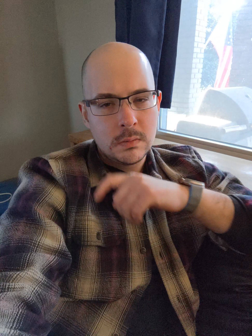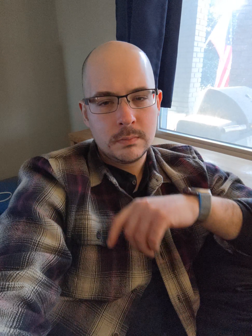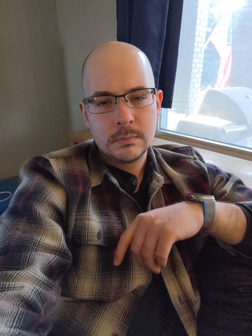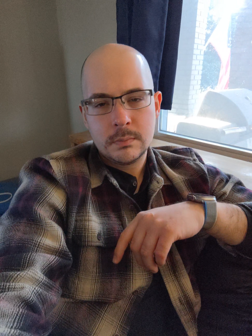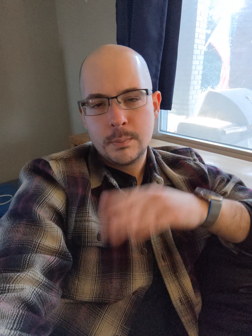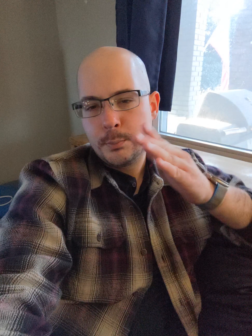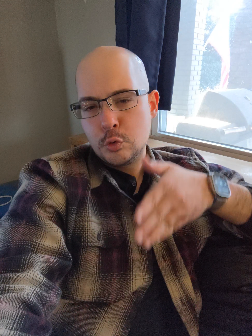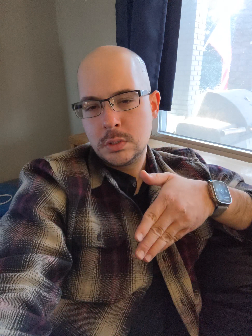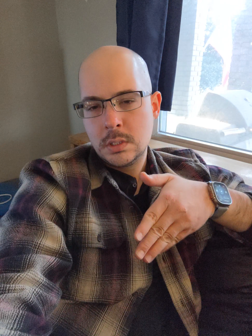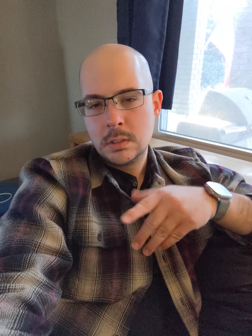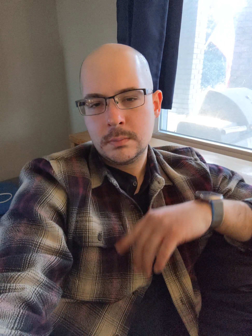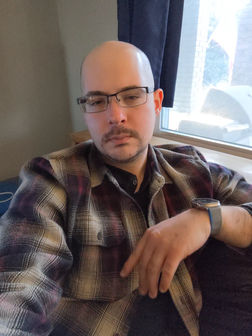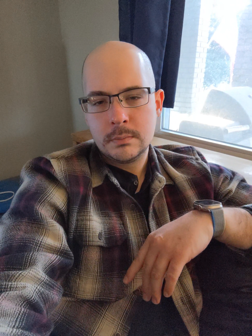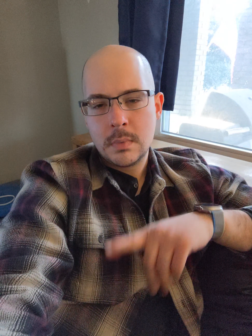person